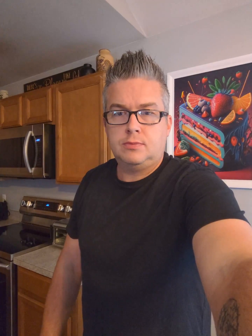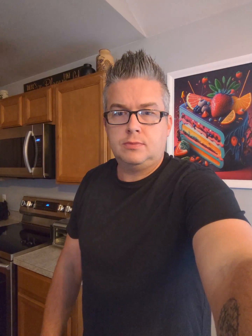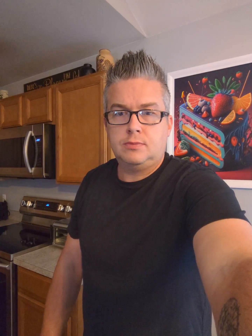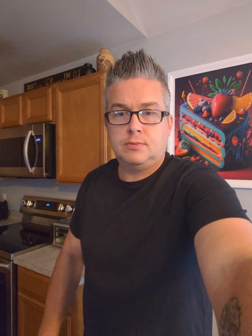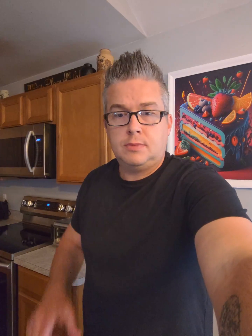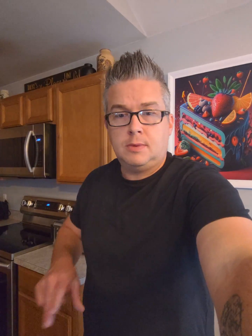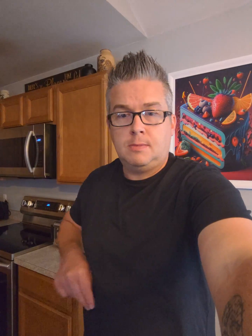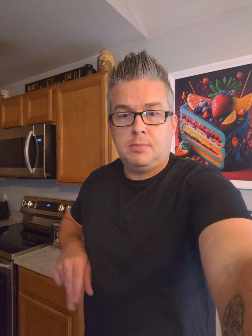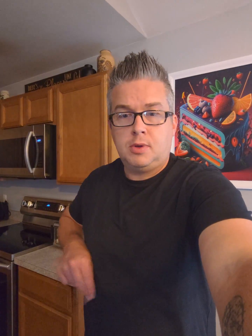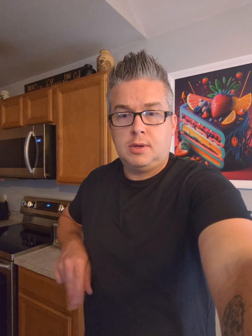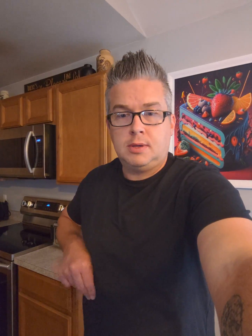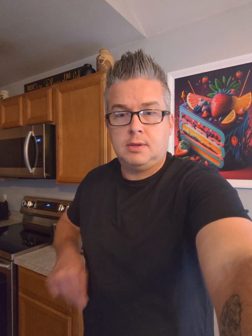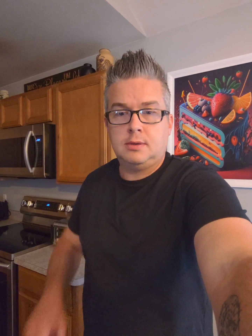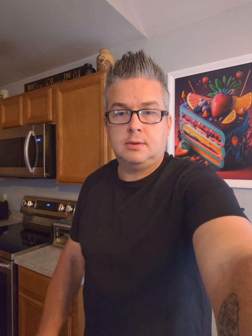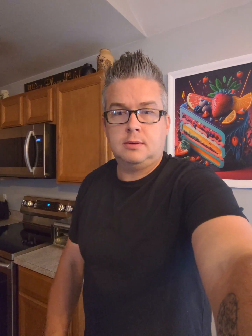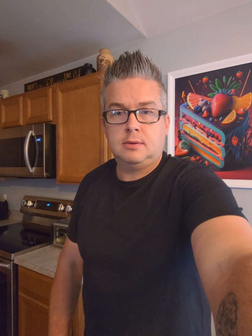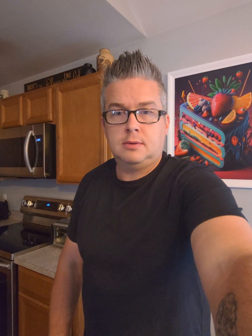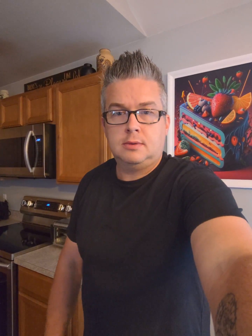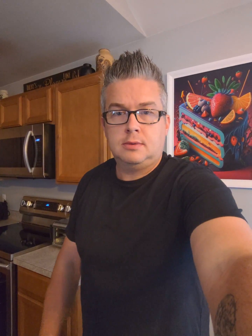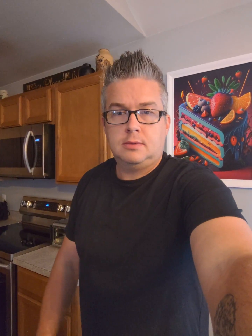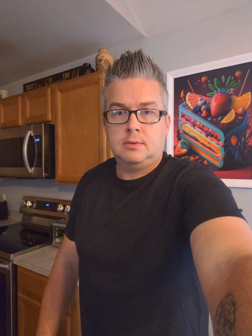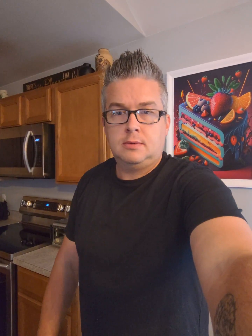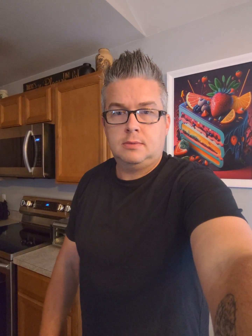diaper